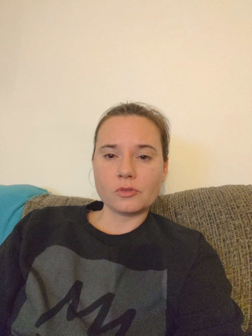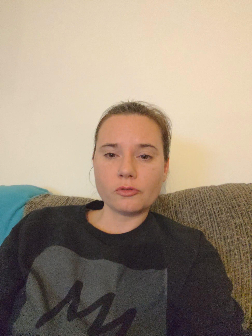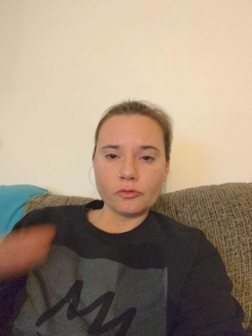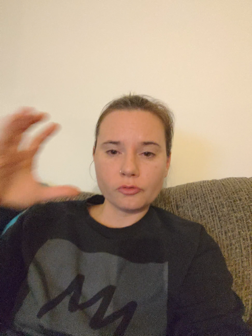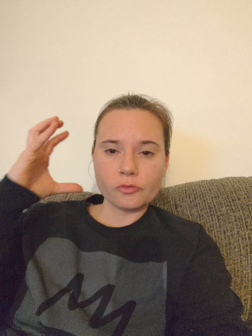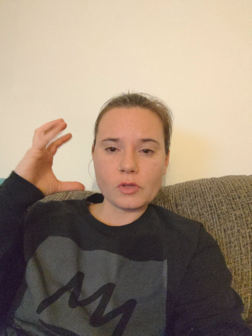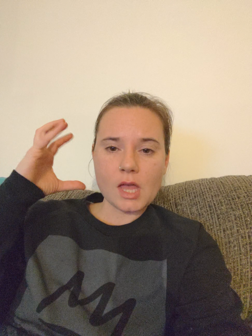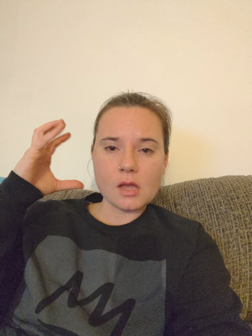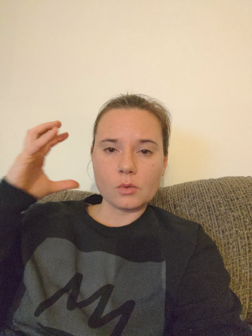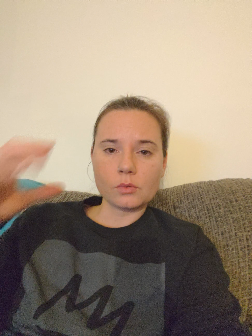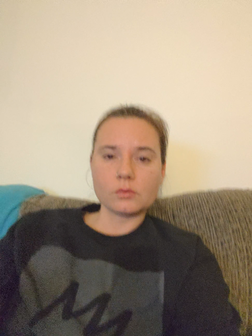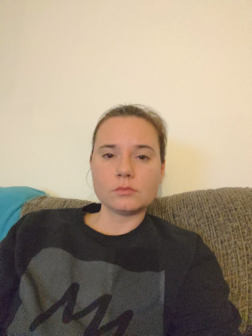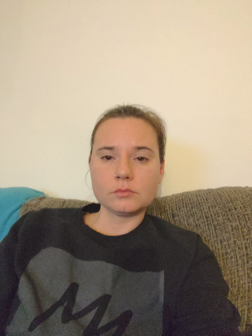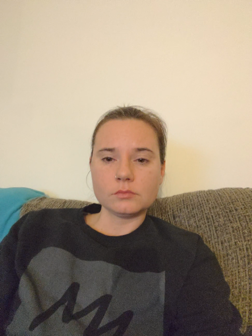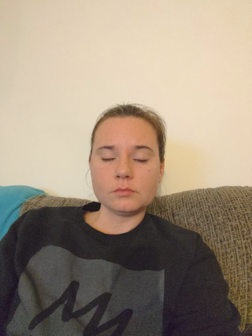radio